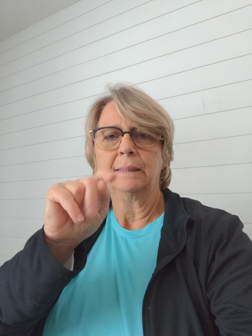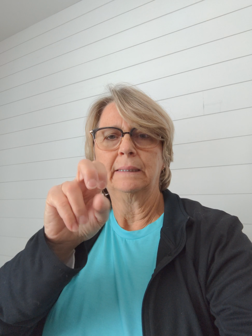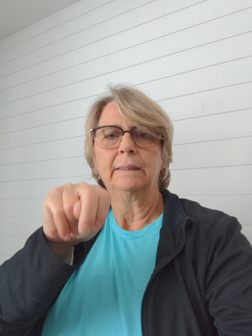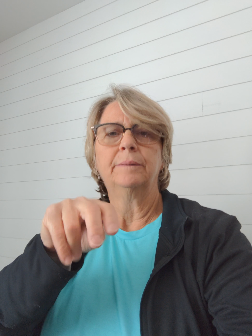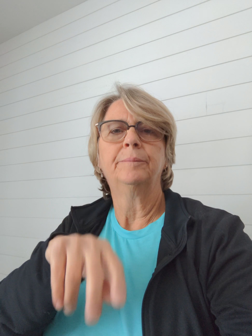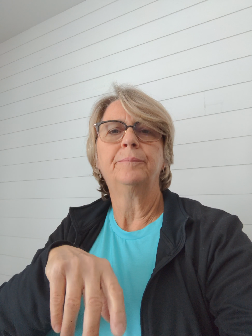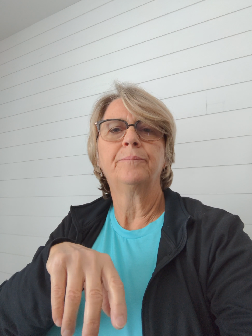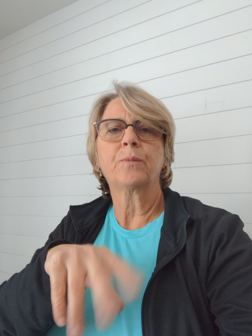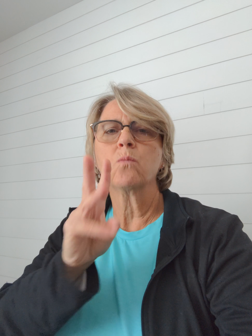mitten